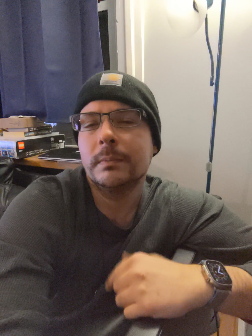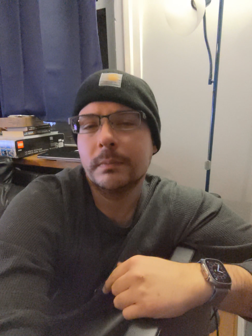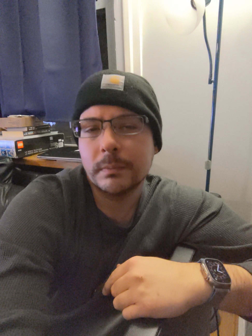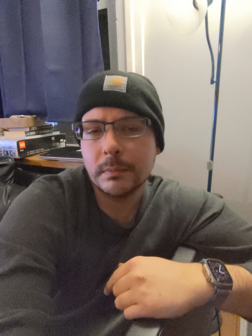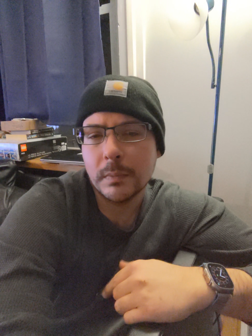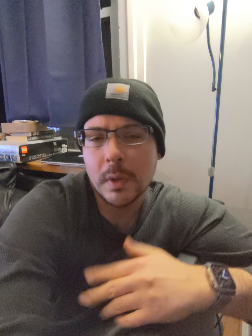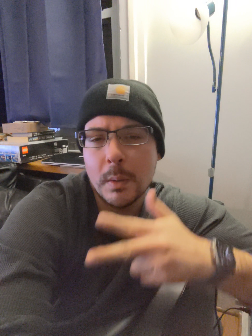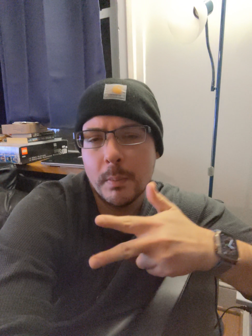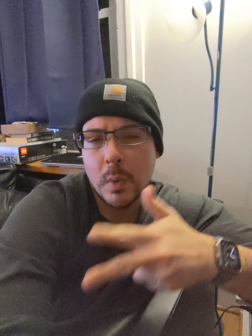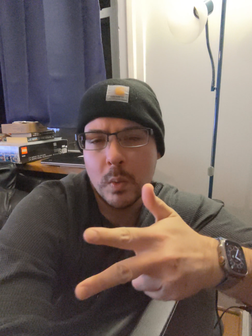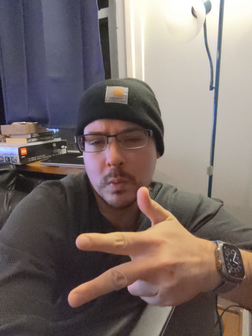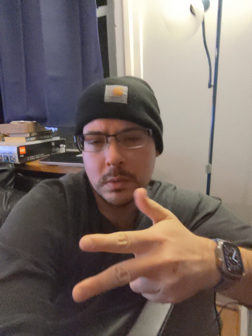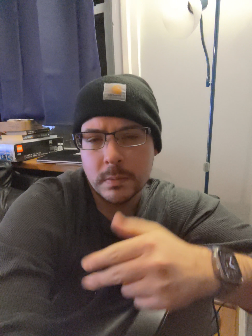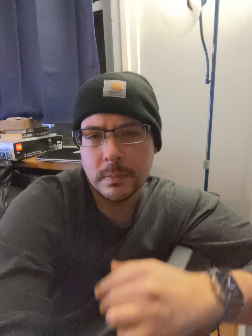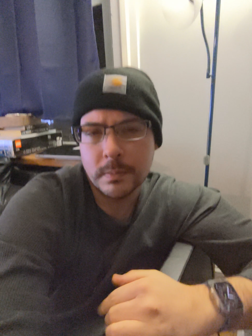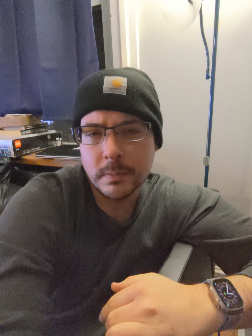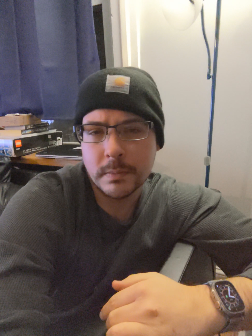boat